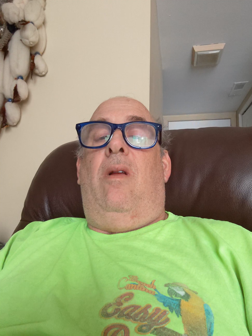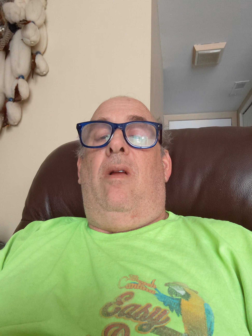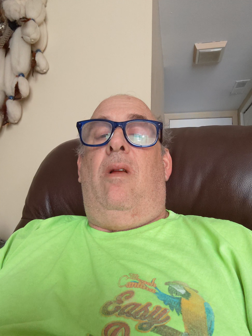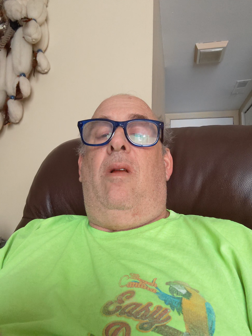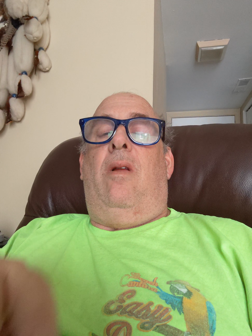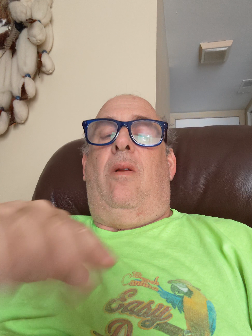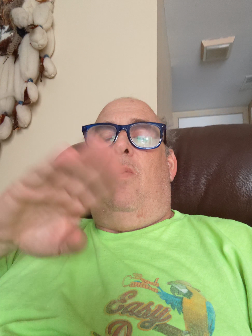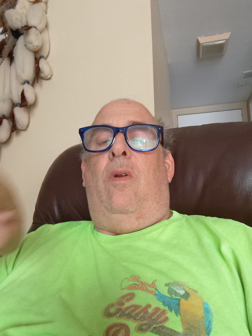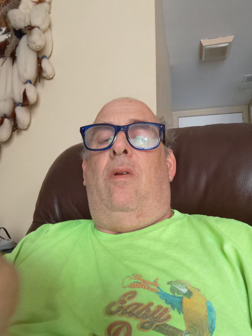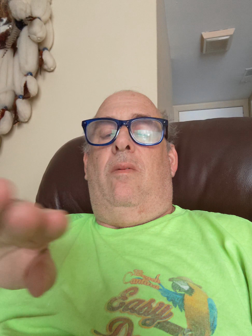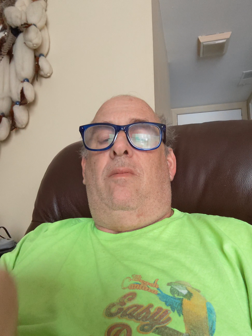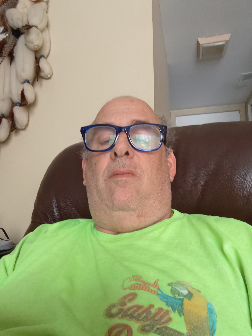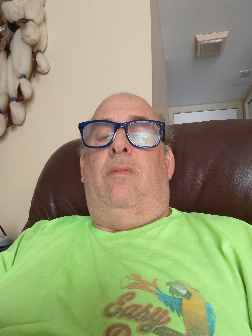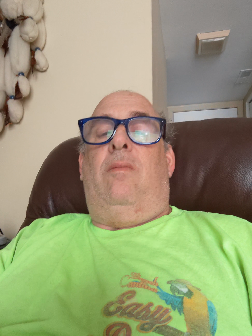pool